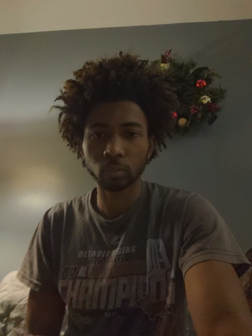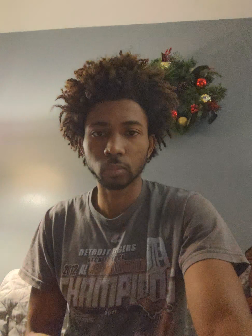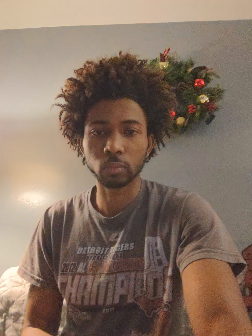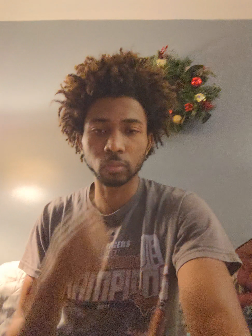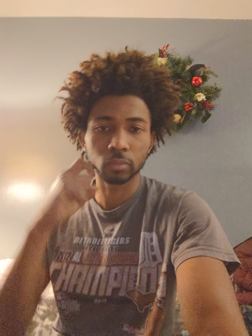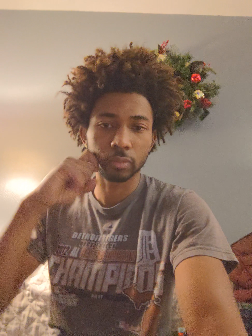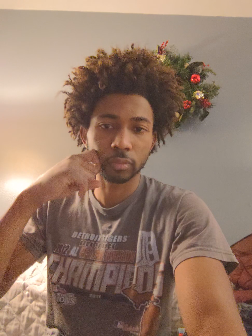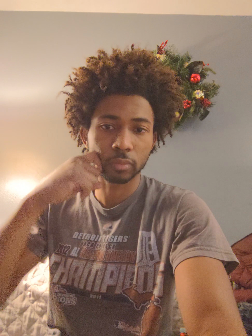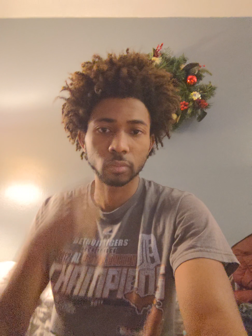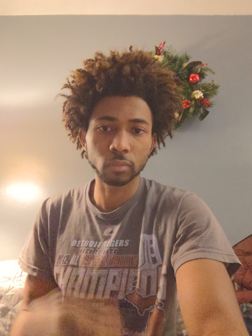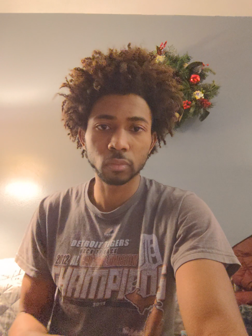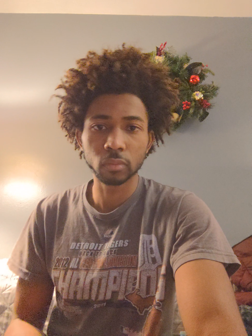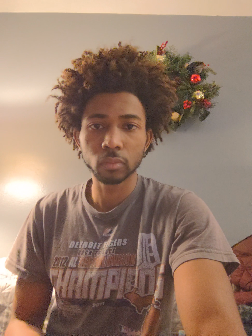apple